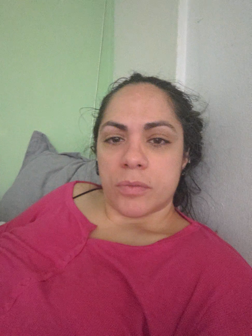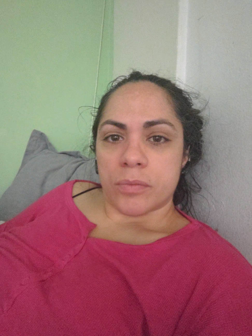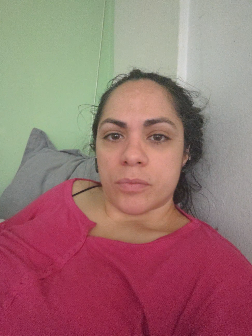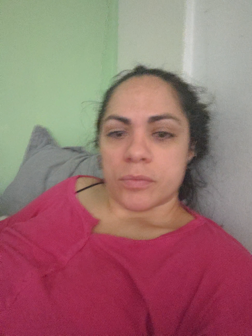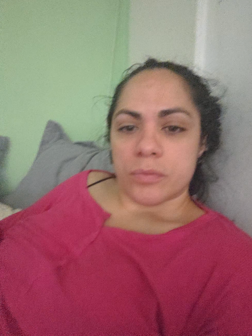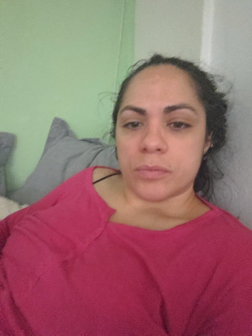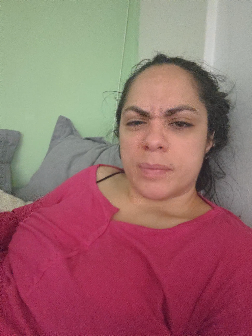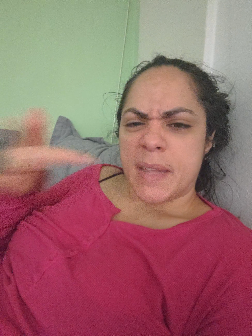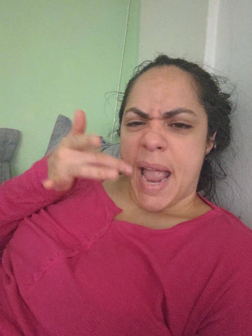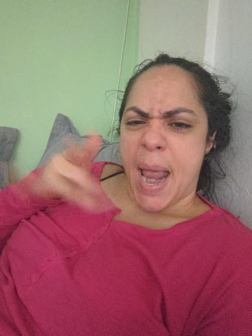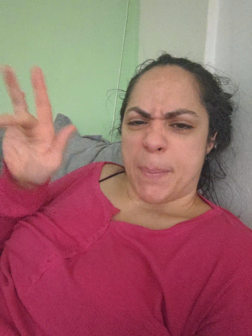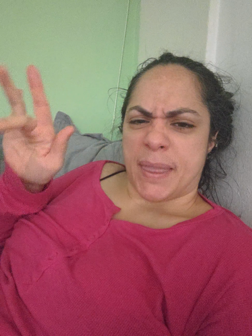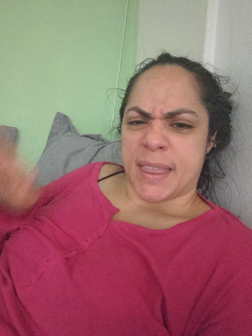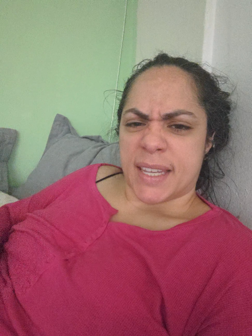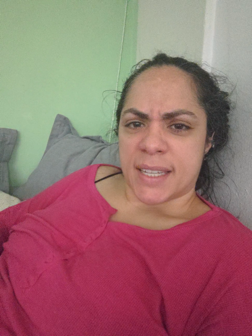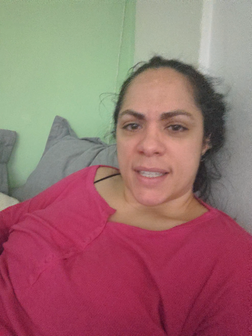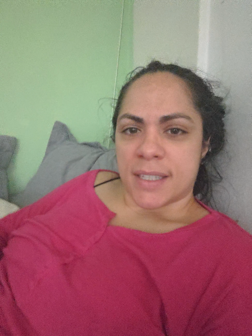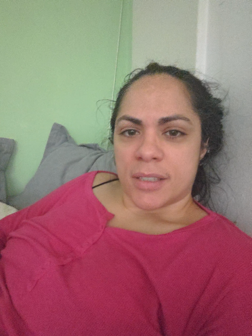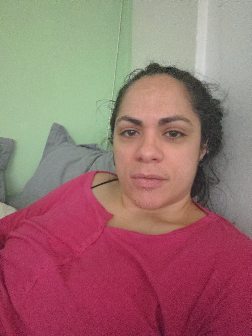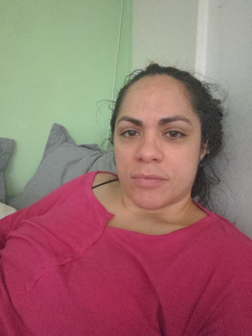empty